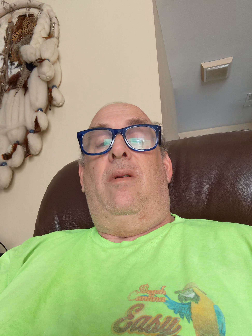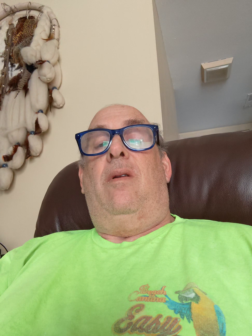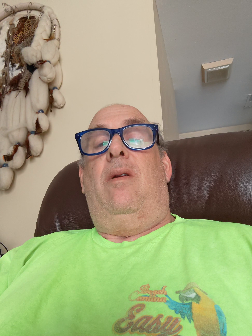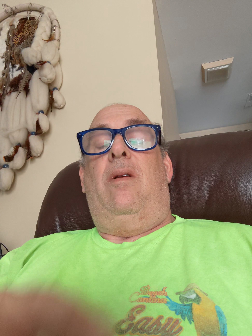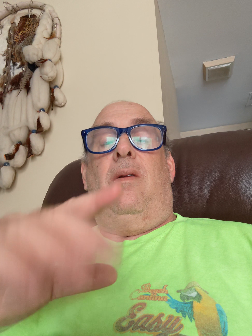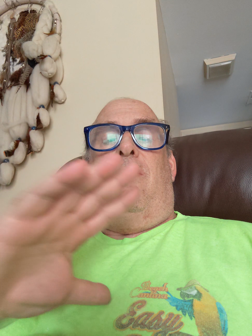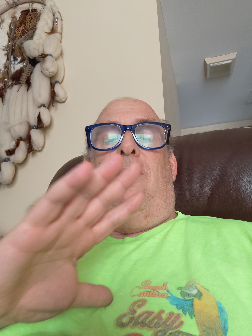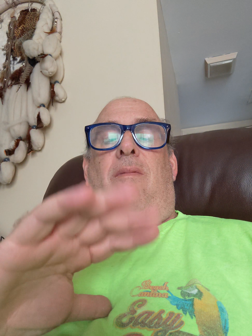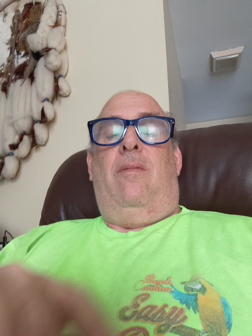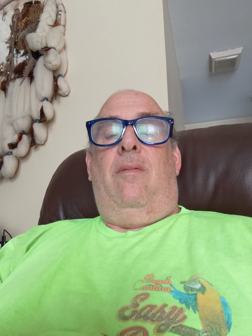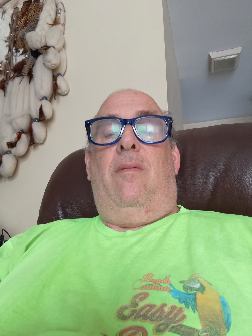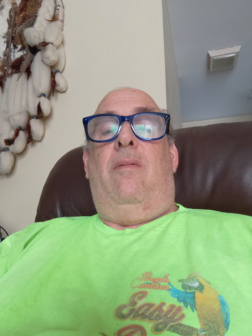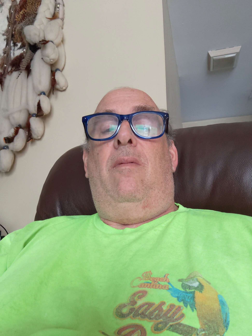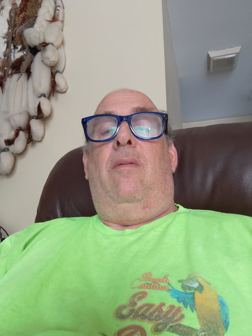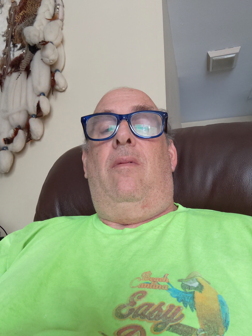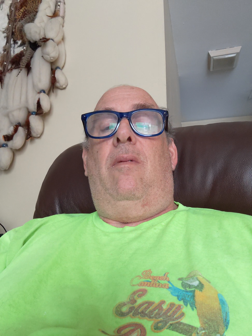fine